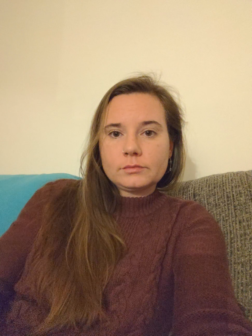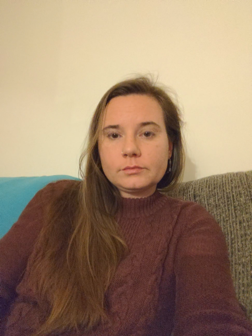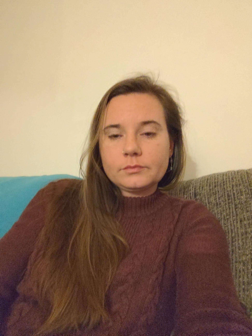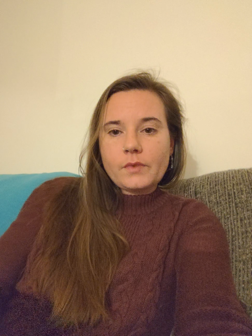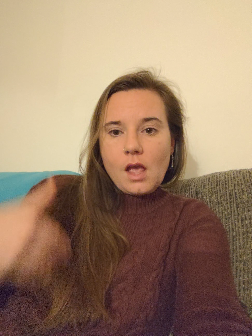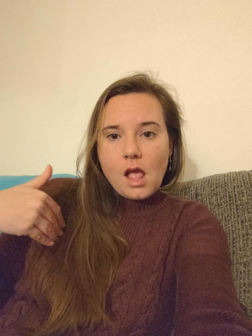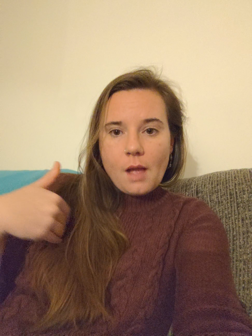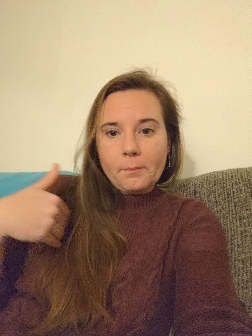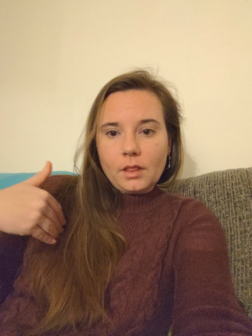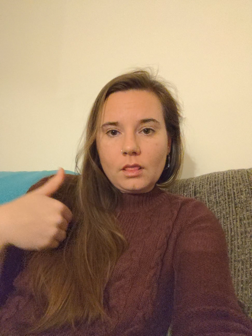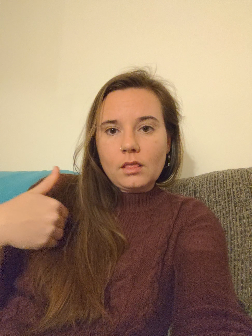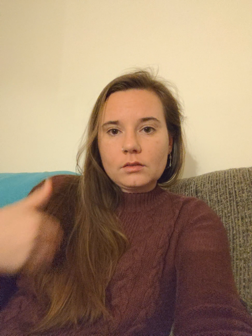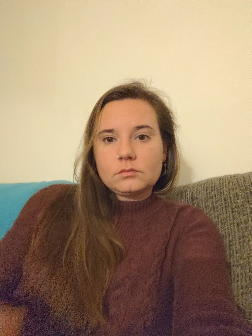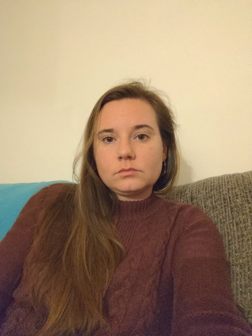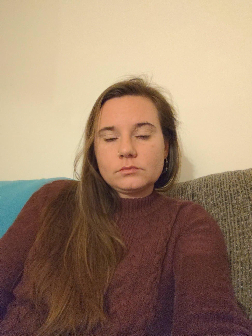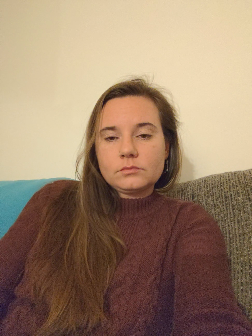animal